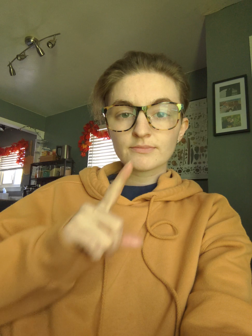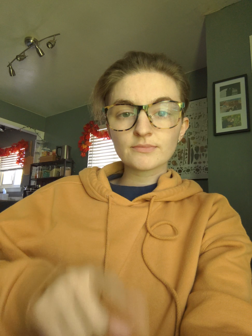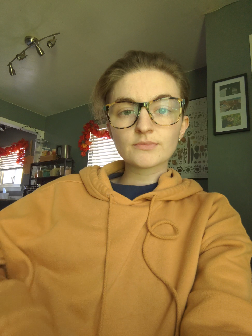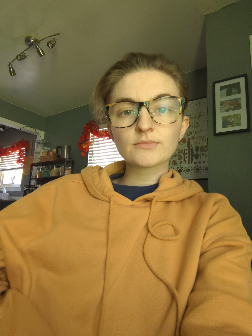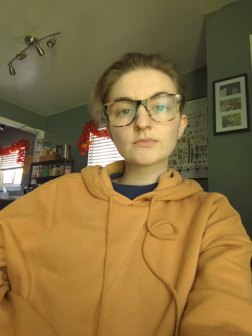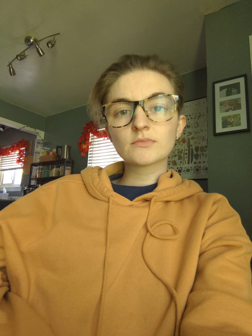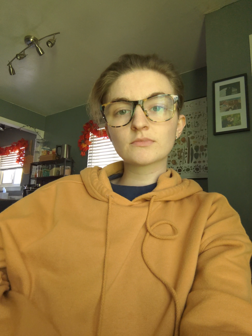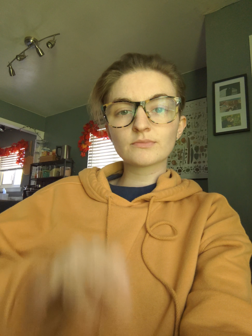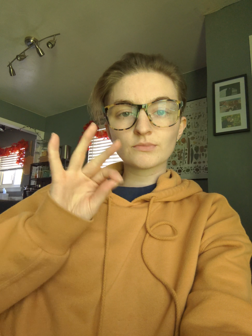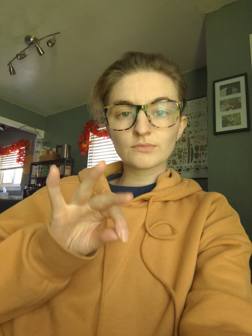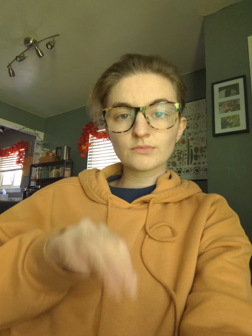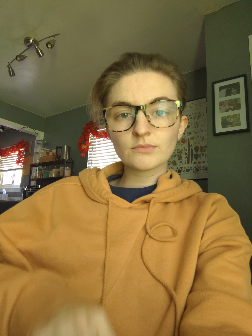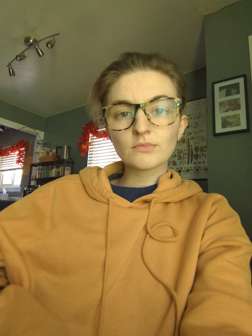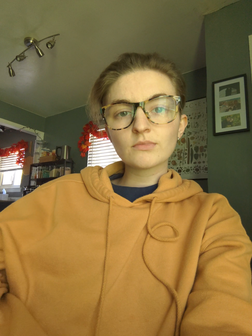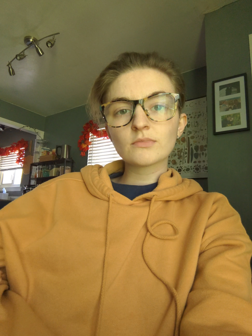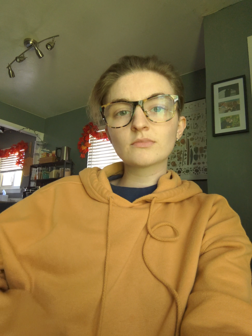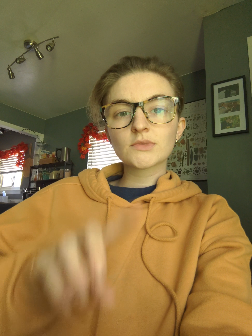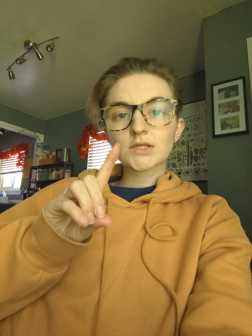fit